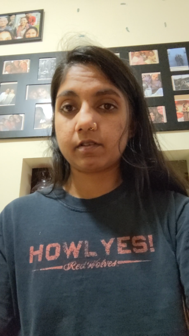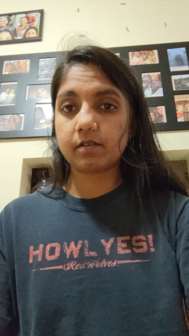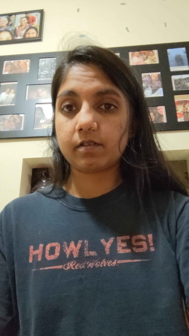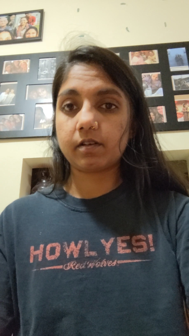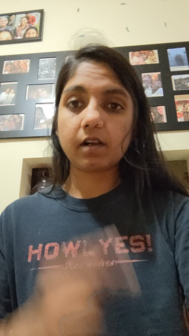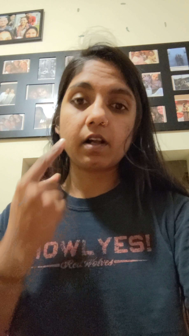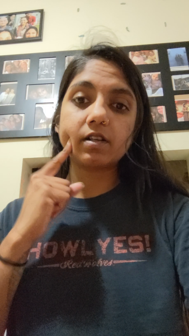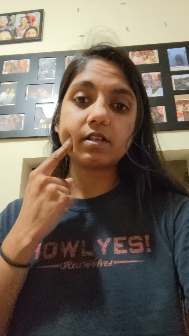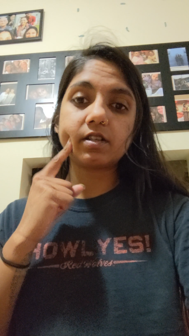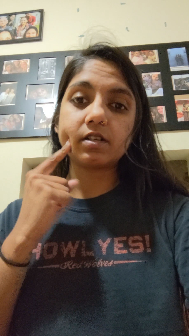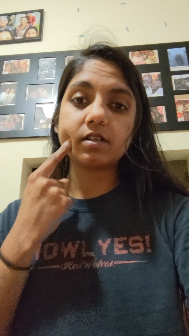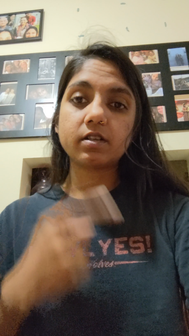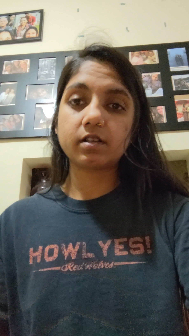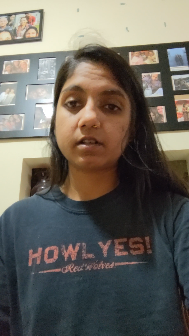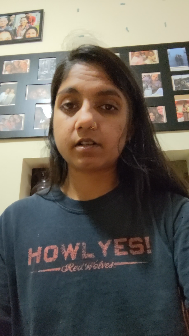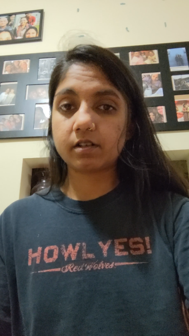candy